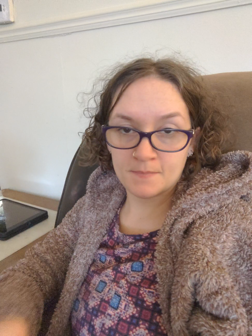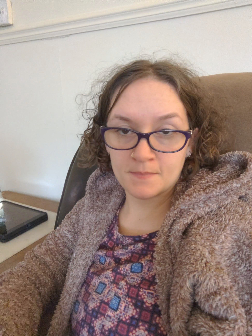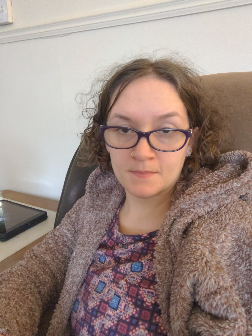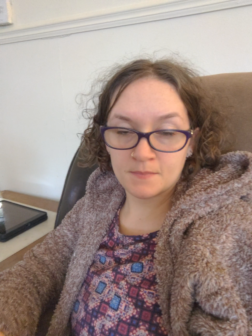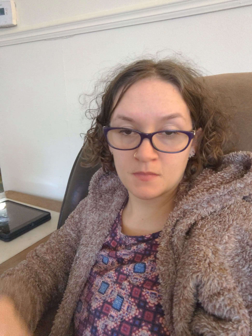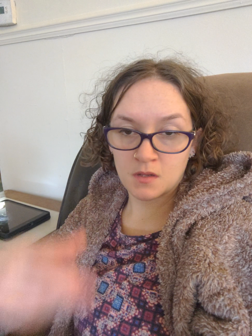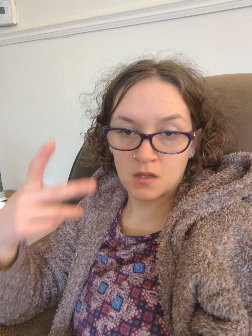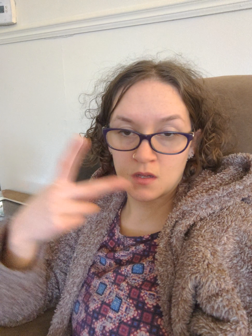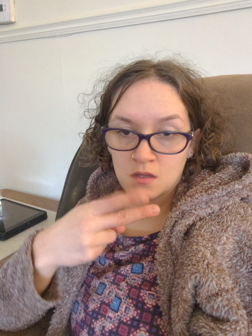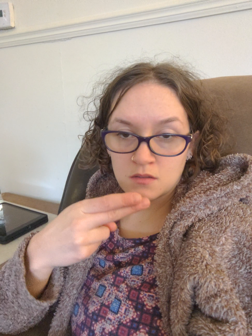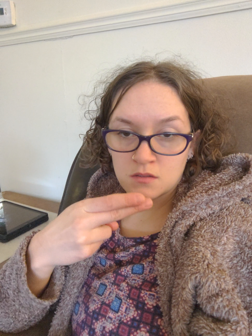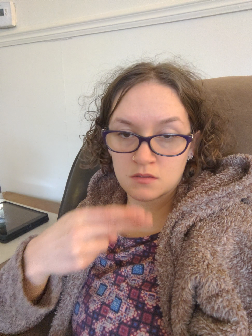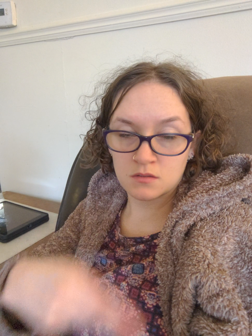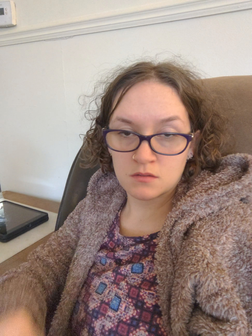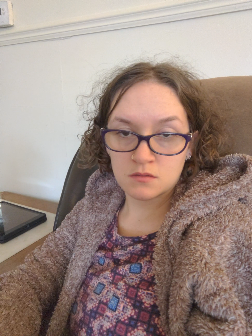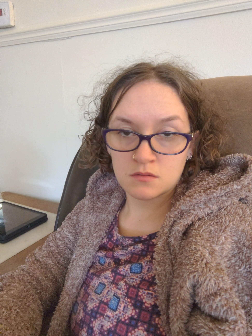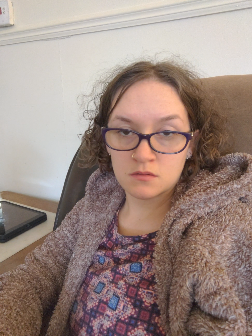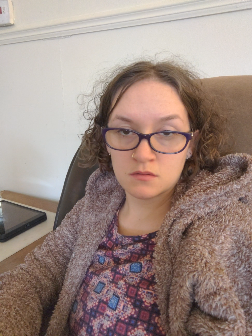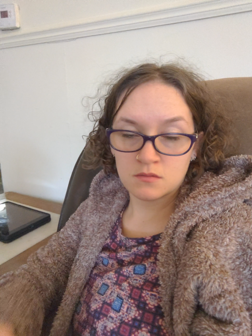cut